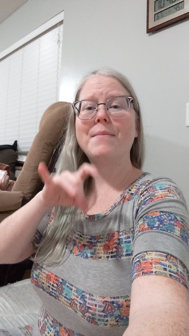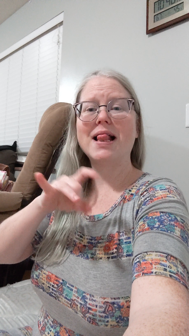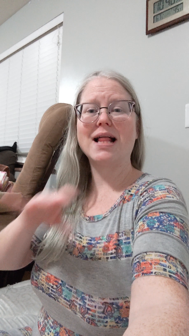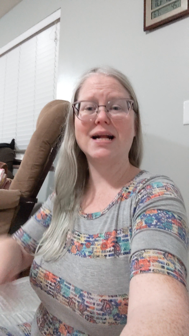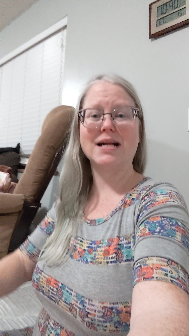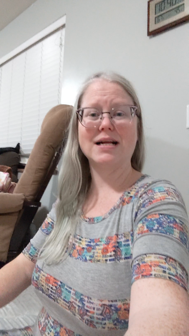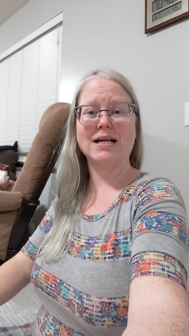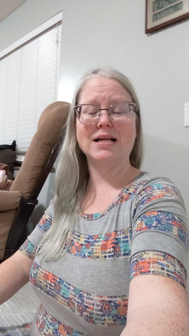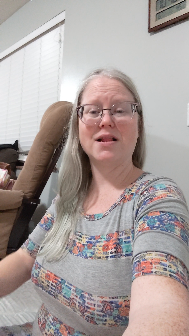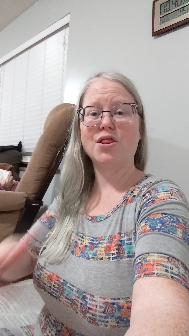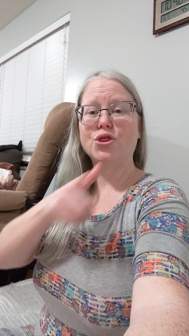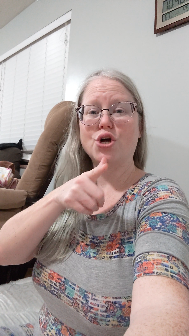lunch